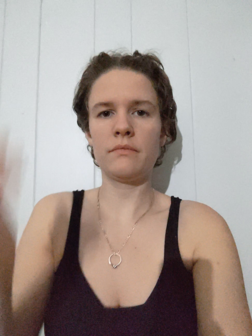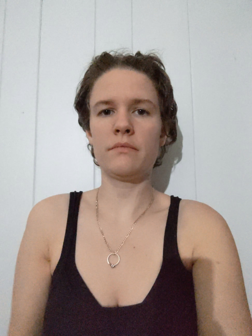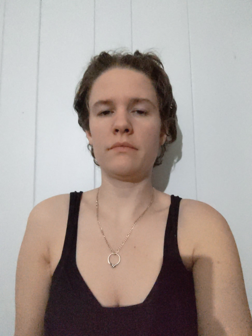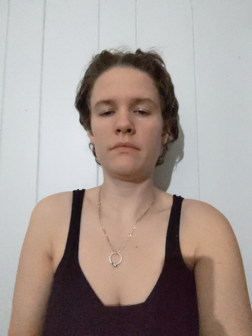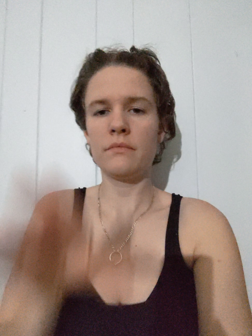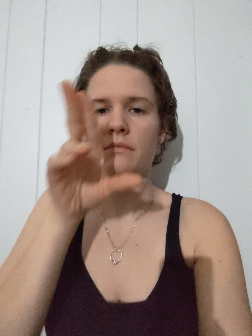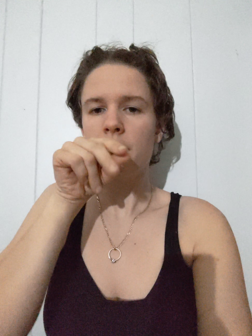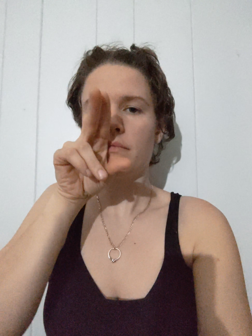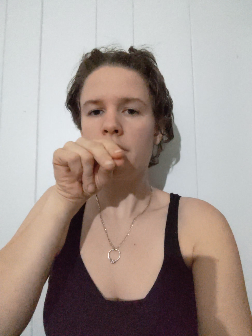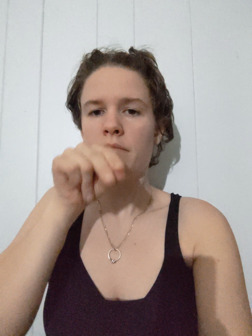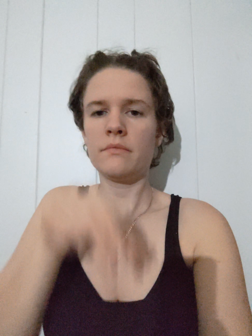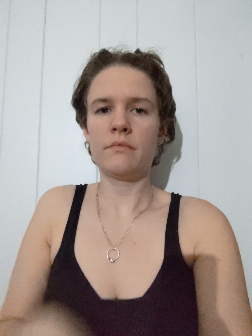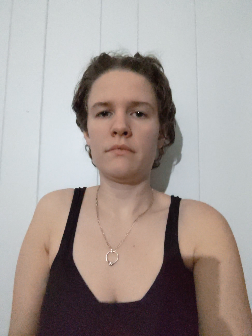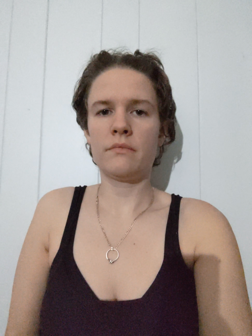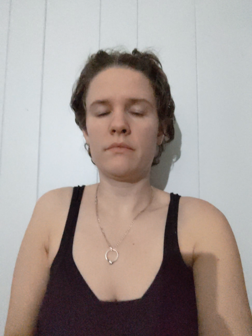duck